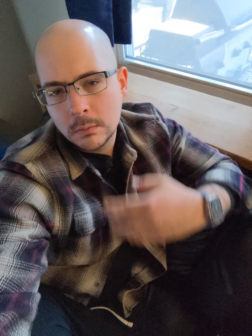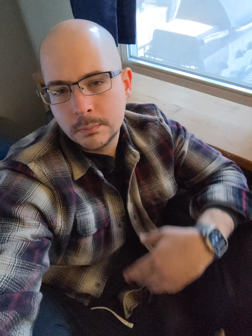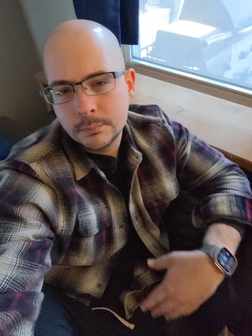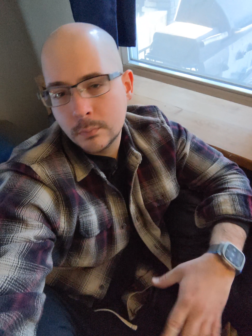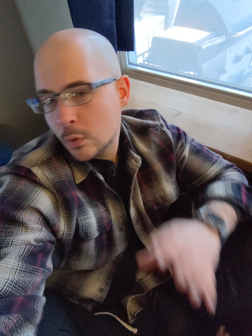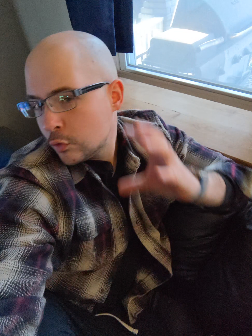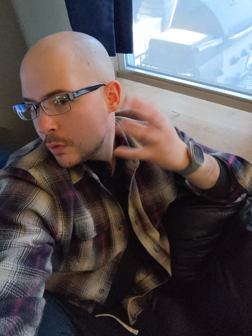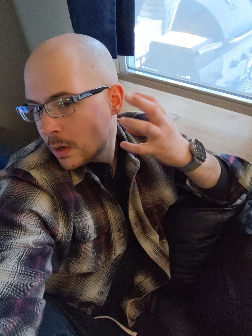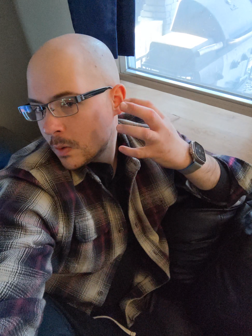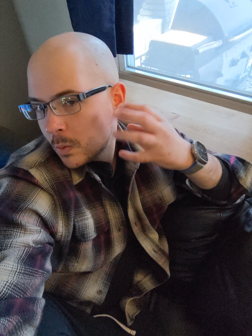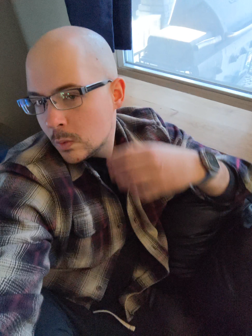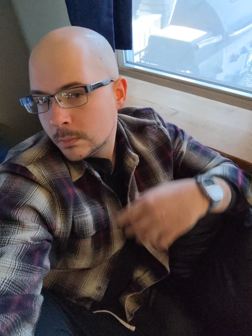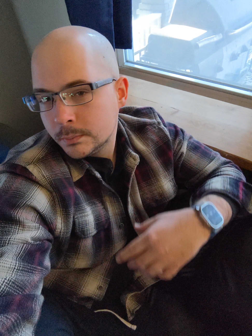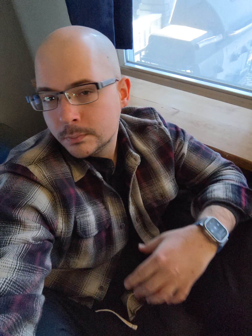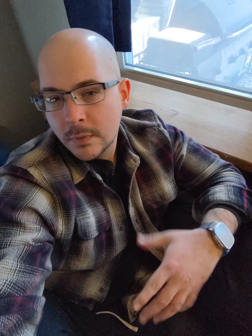radio